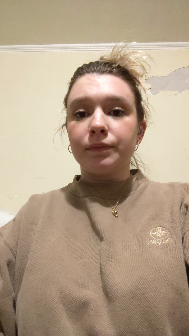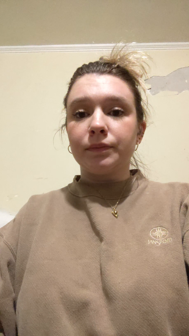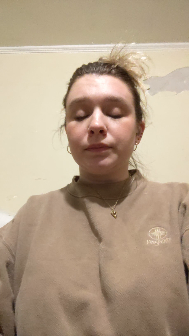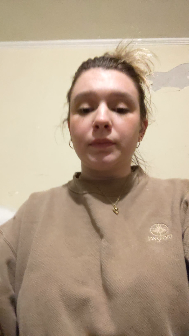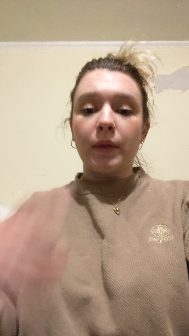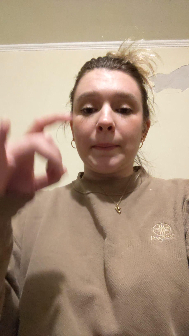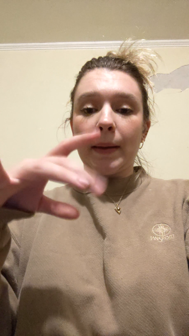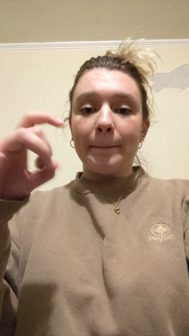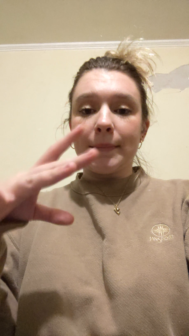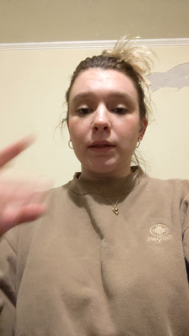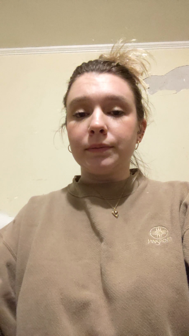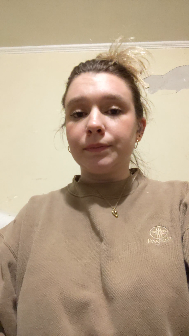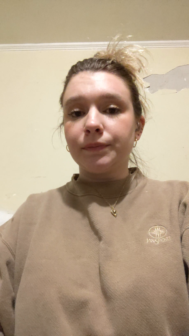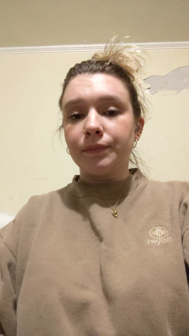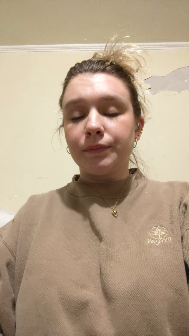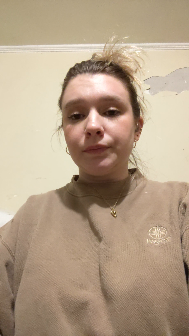pumpkin